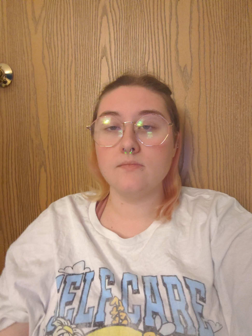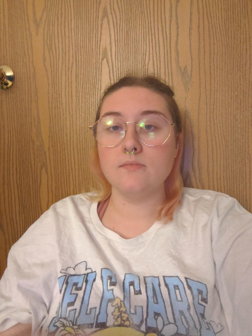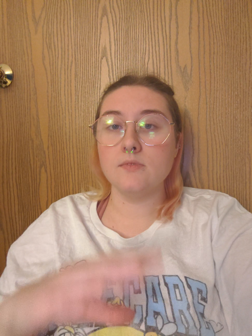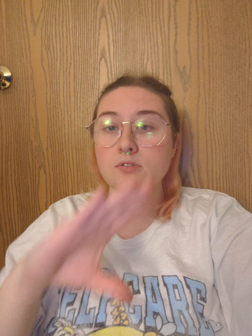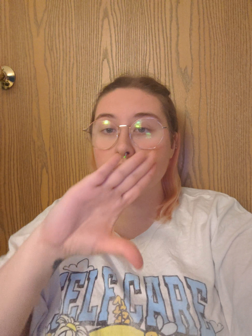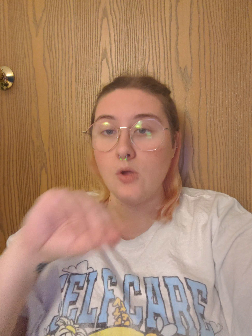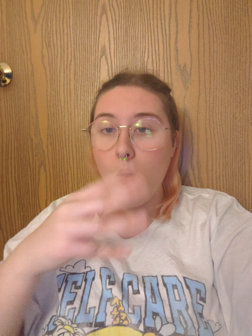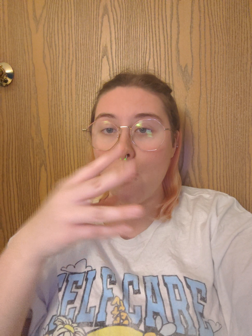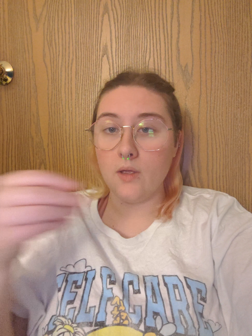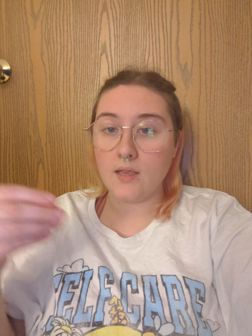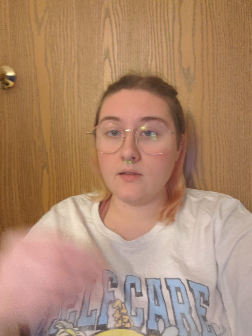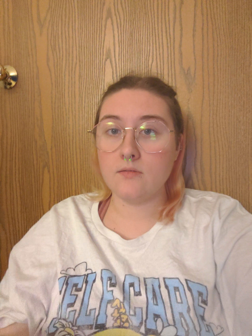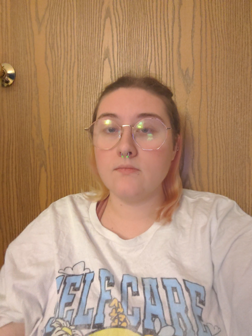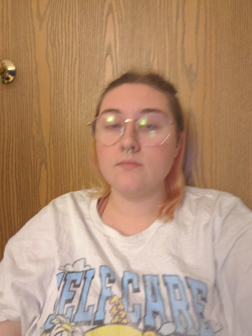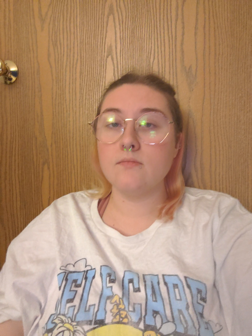story